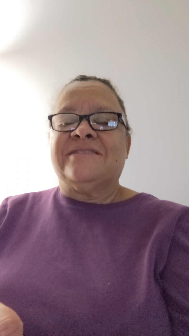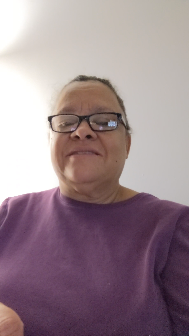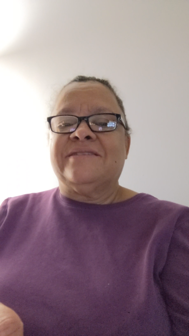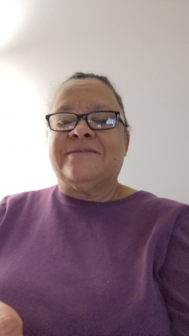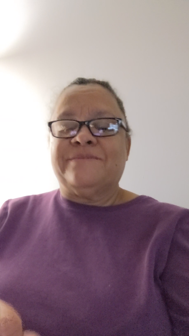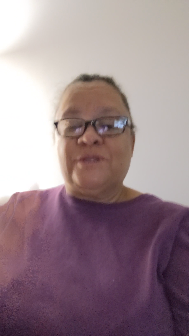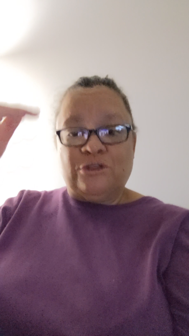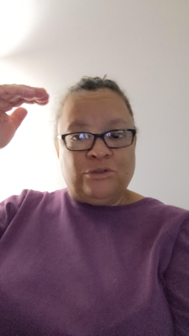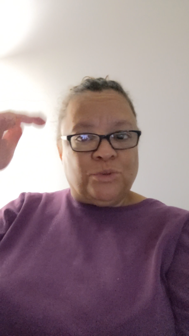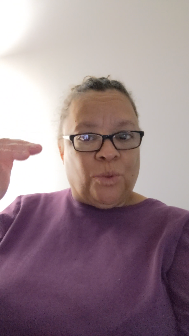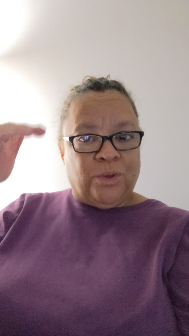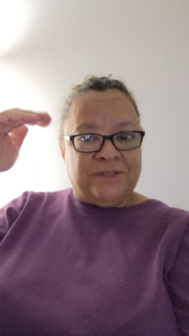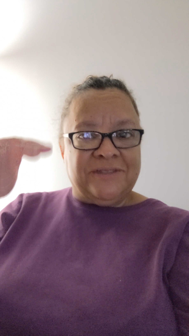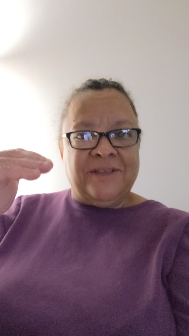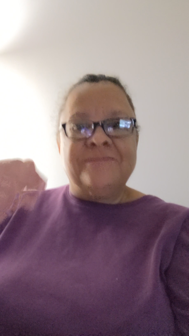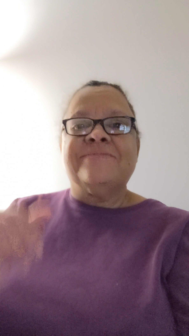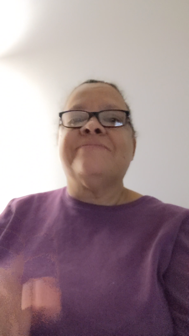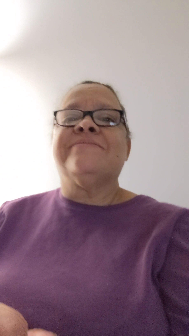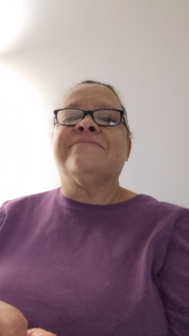short